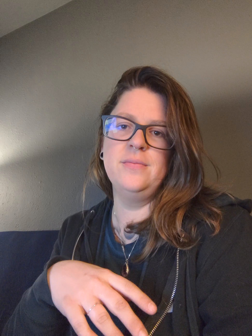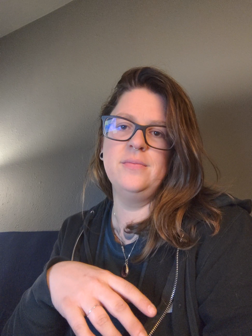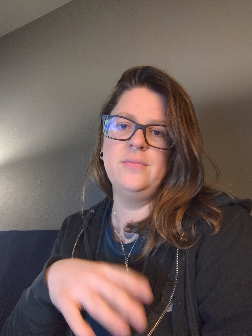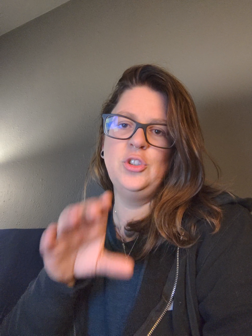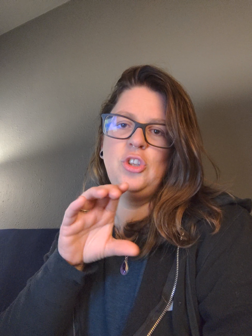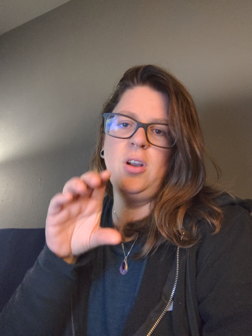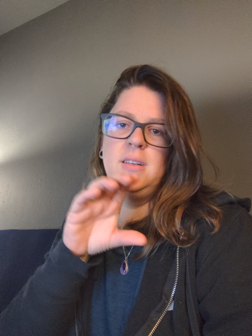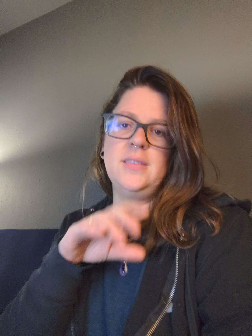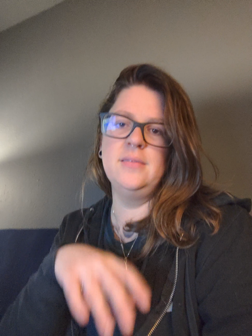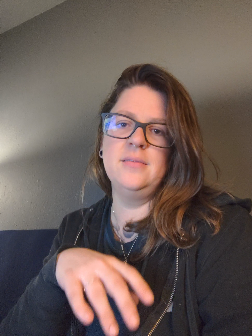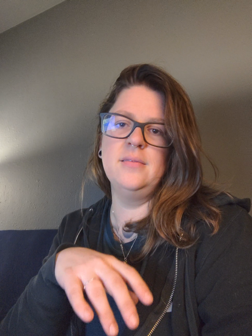chocolate